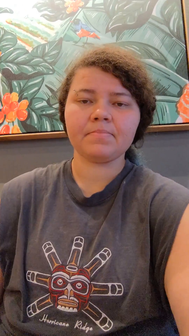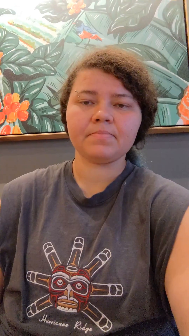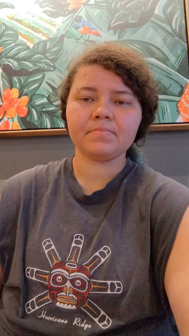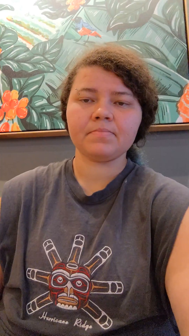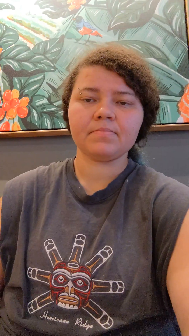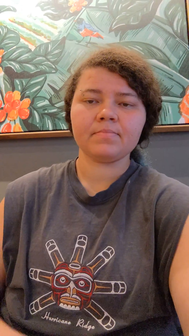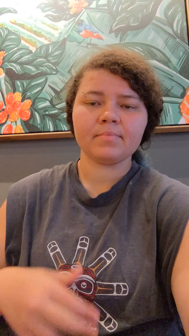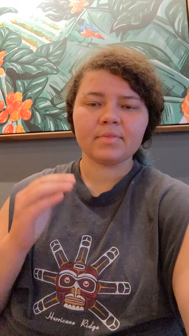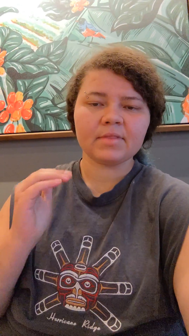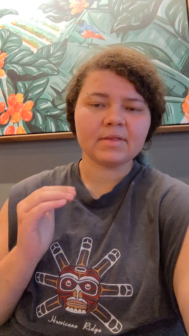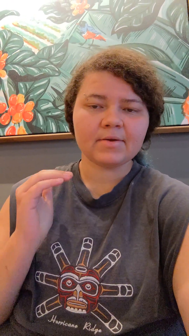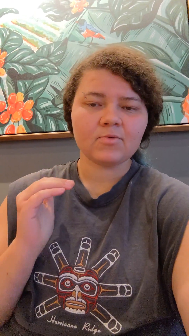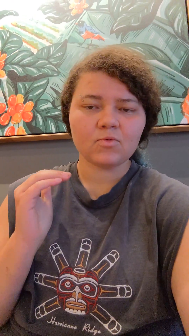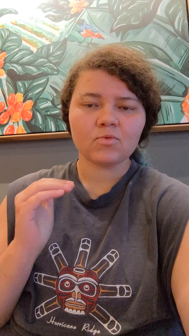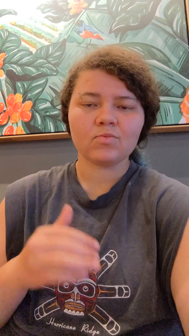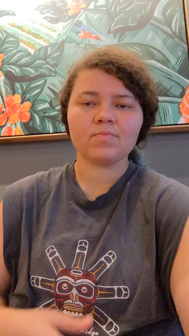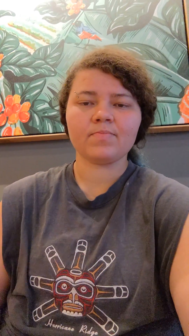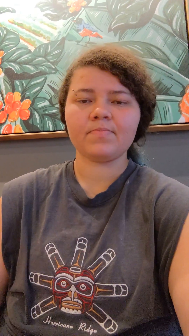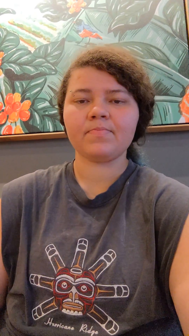little